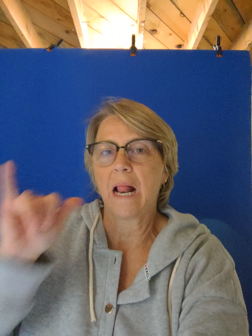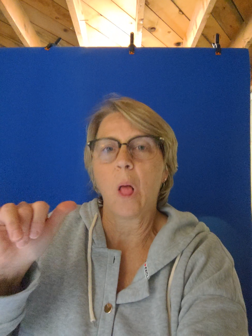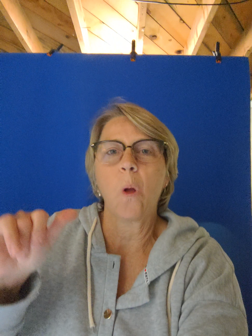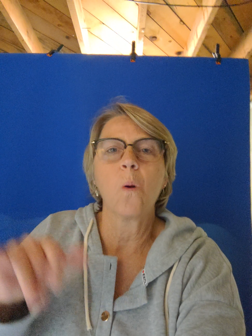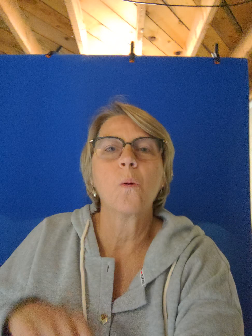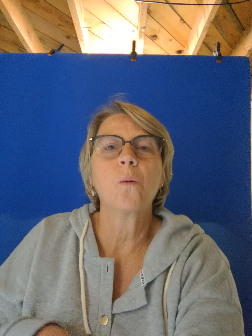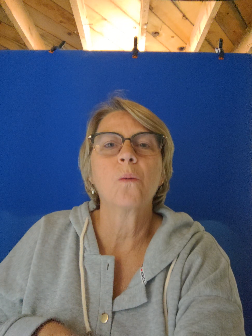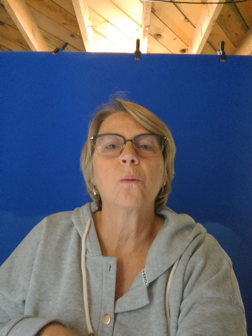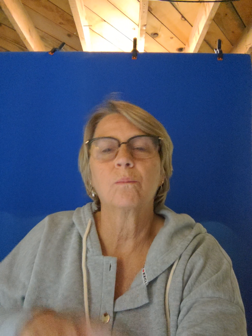yellow